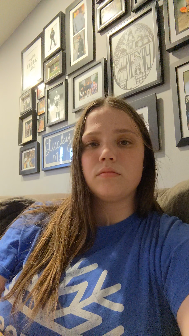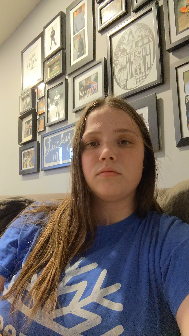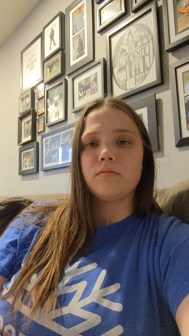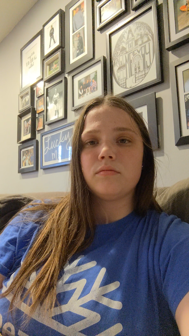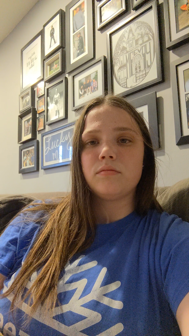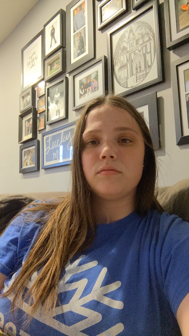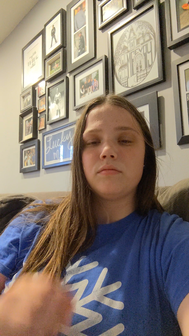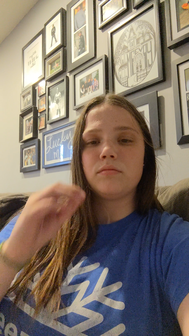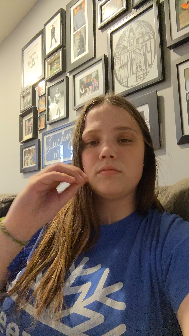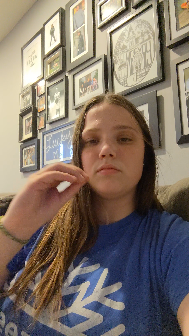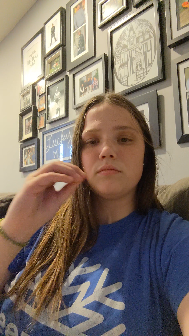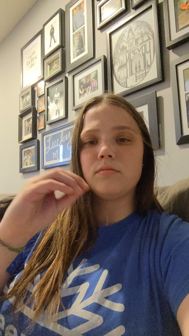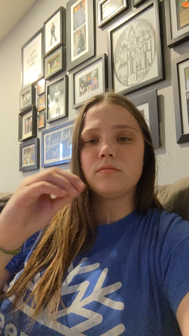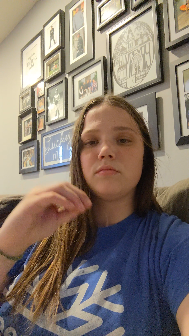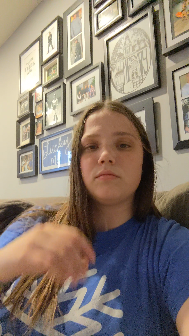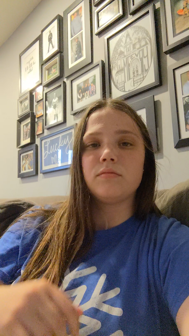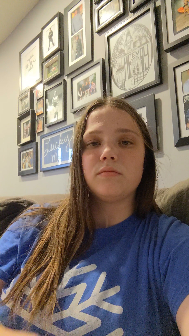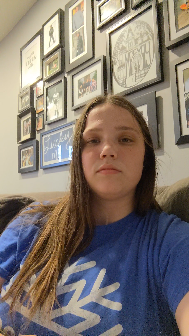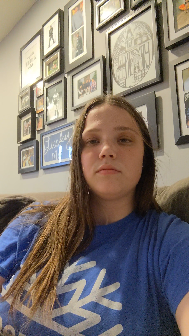fix